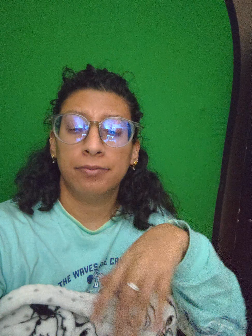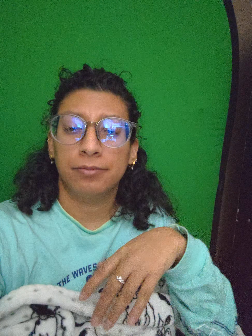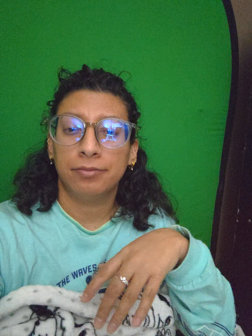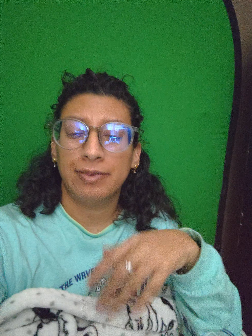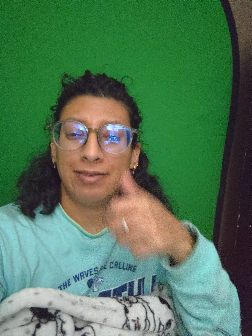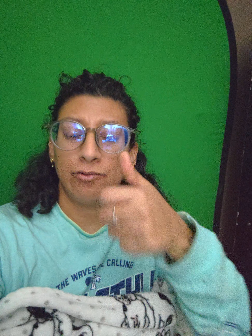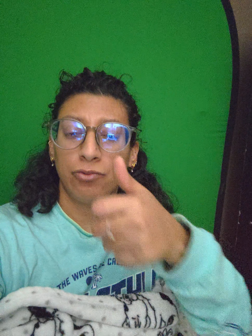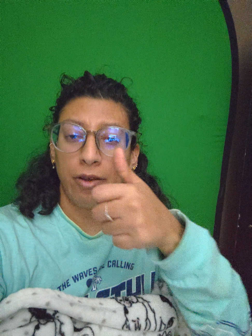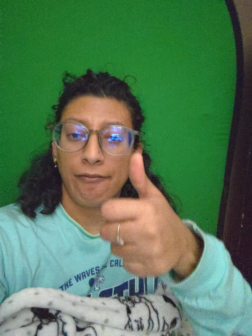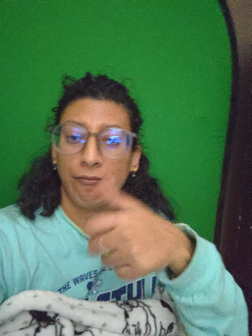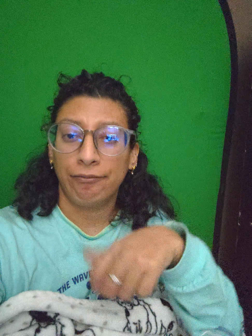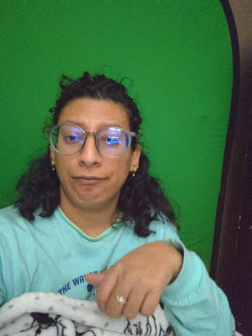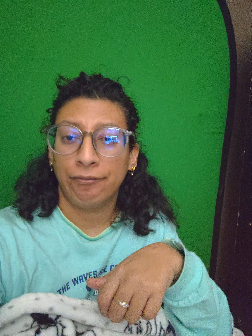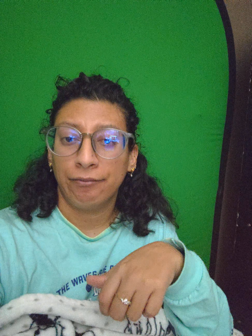yourself